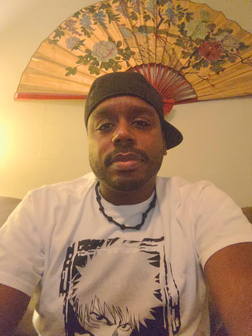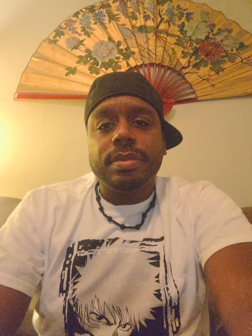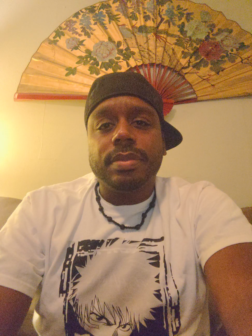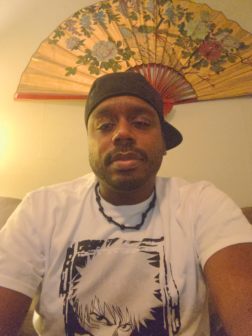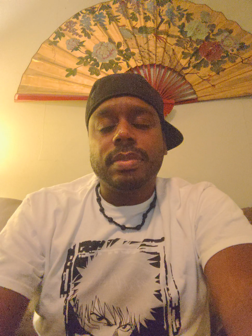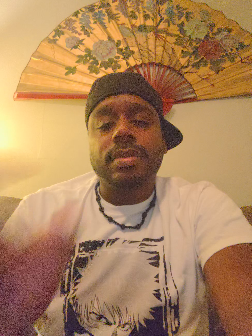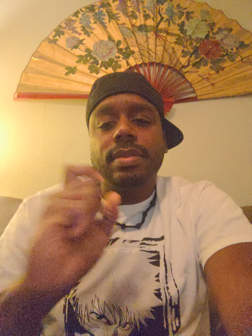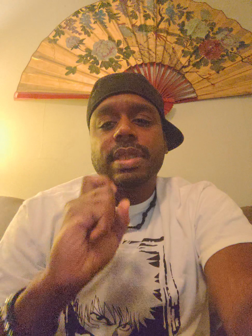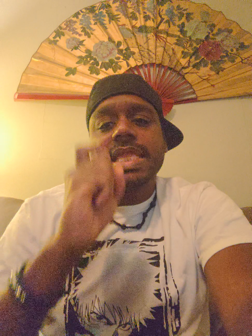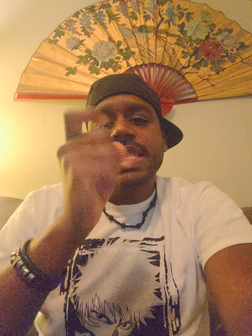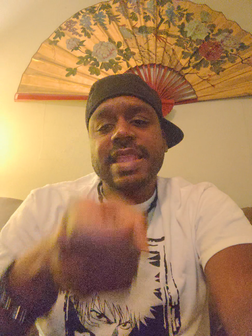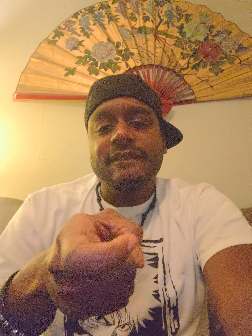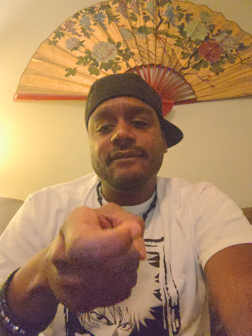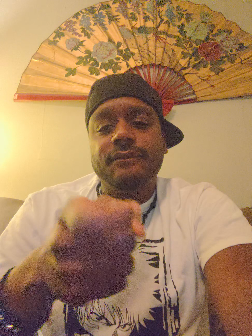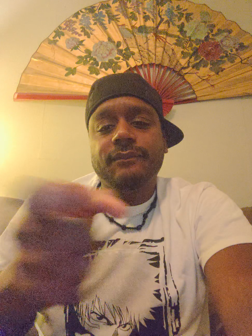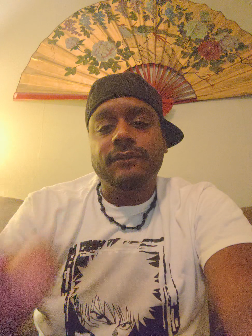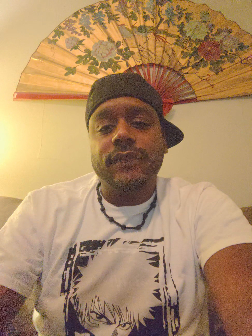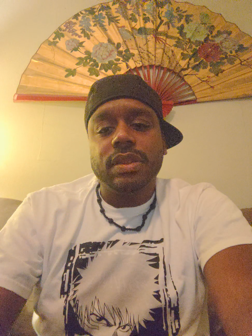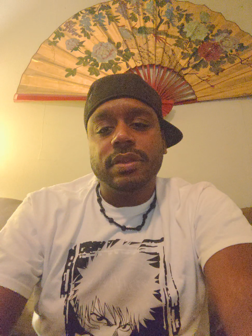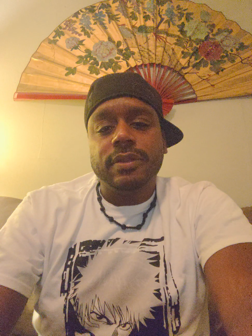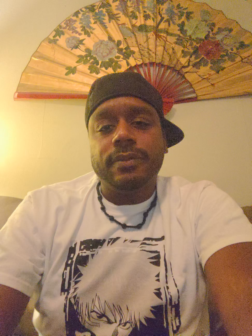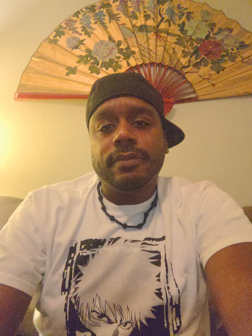gift